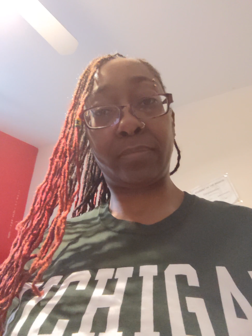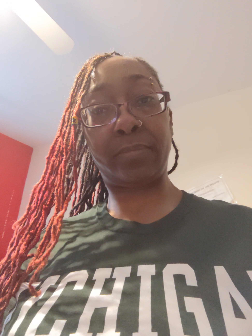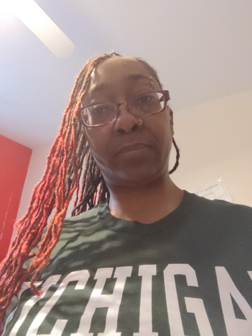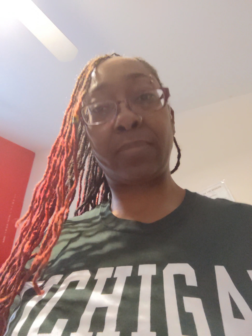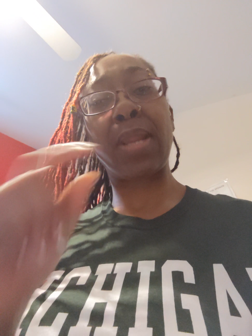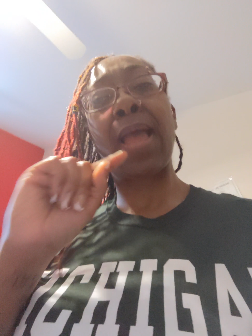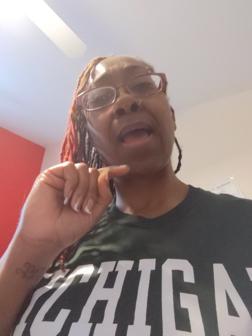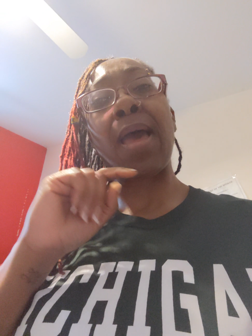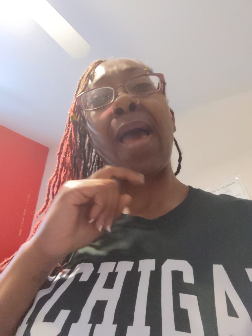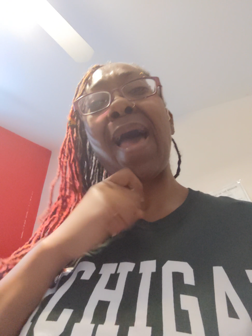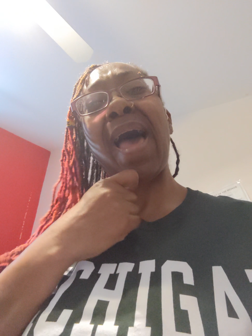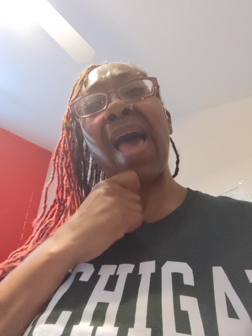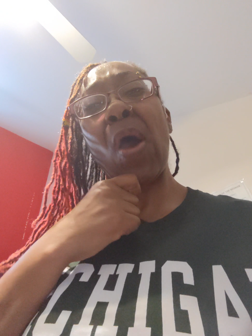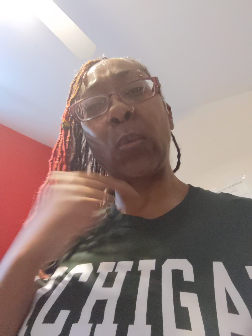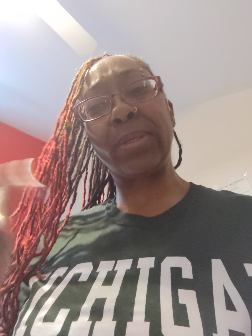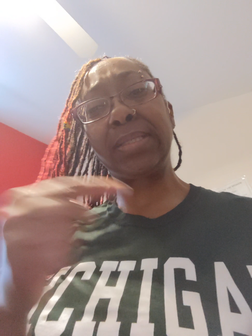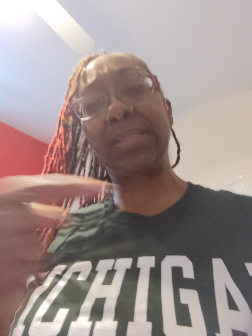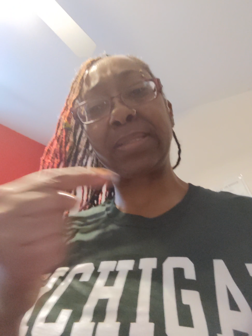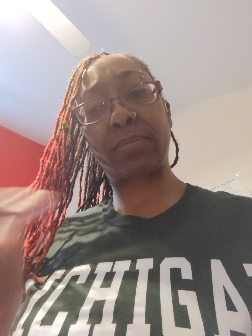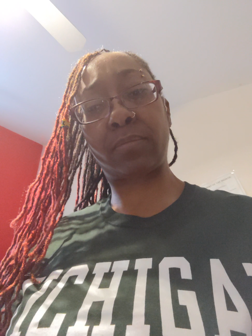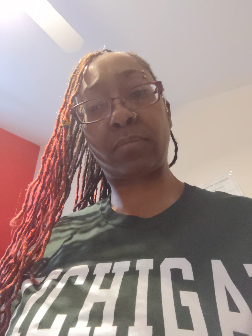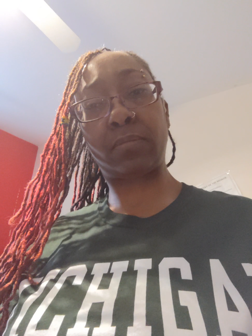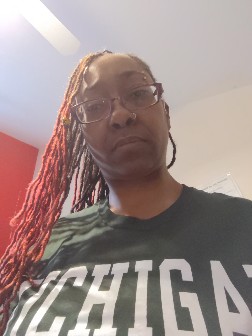owie